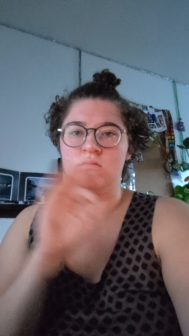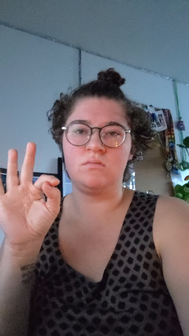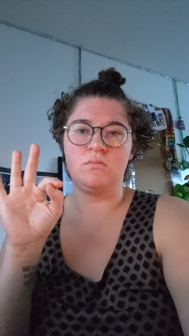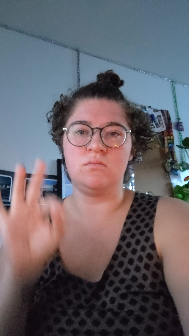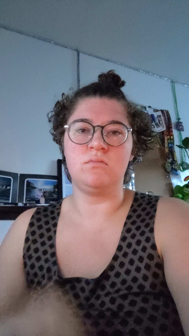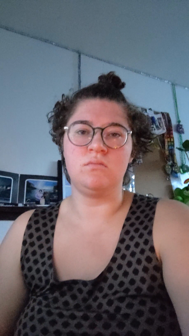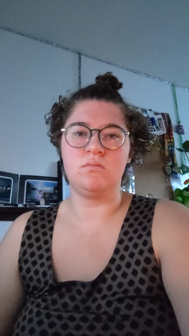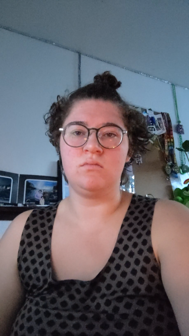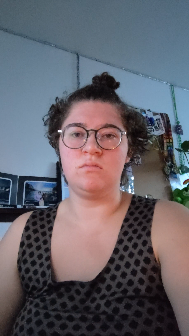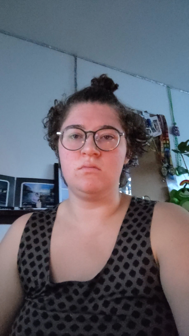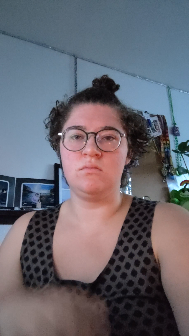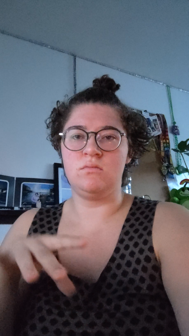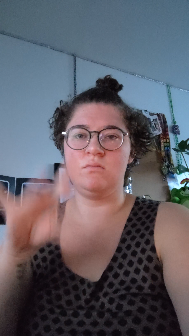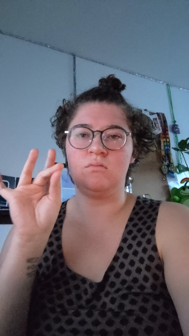pick